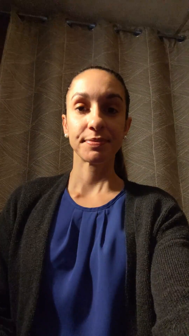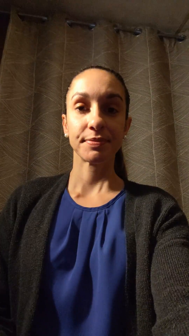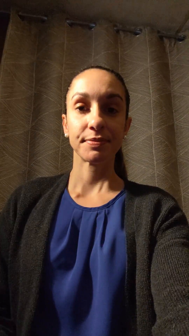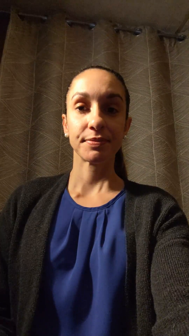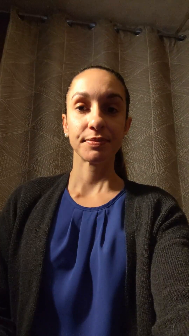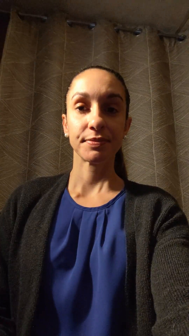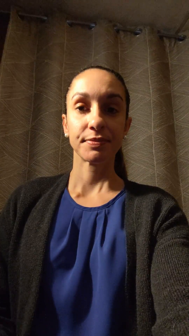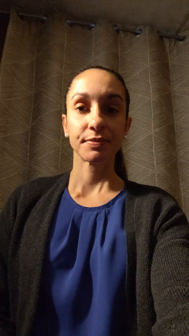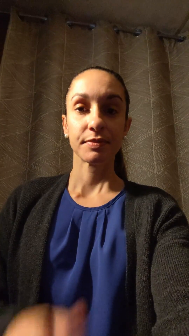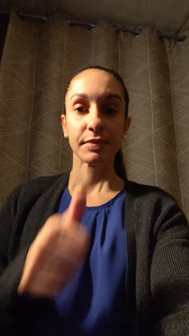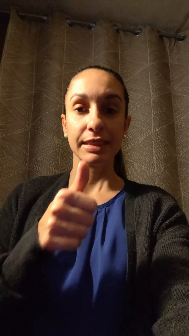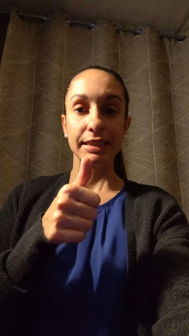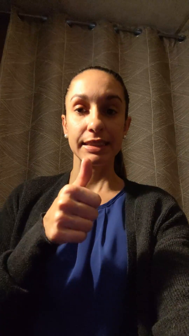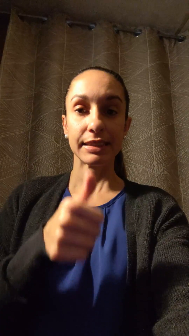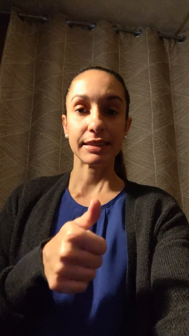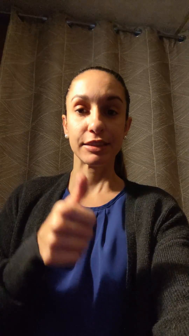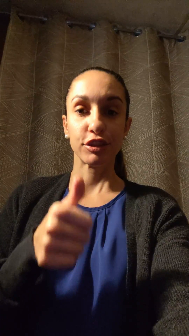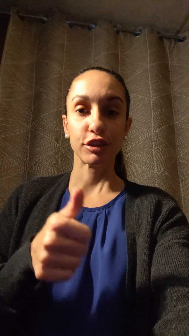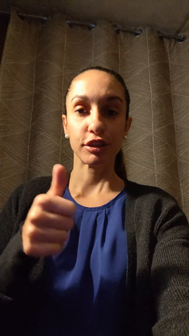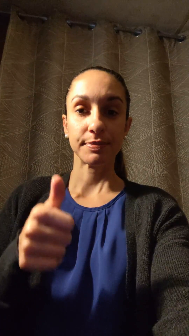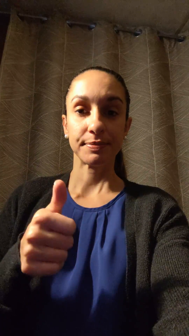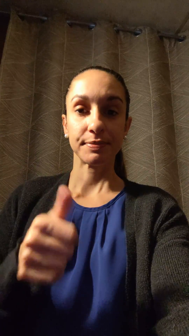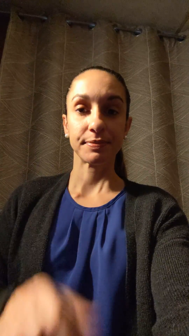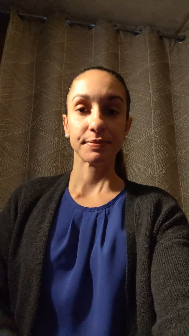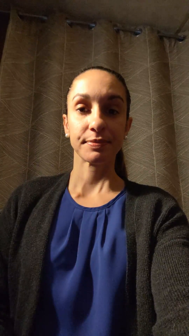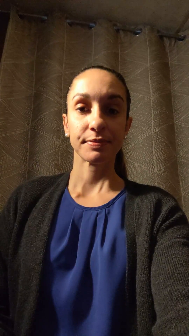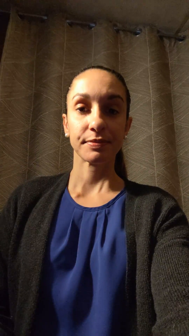each